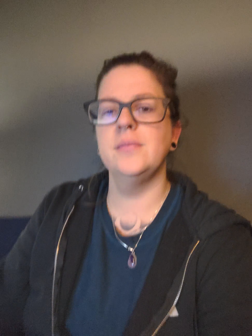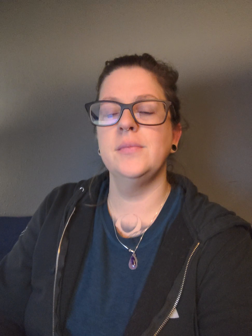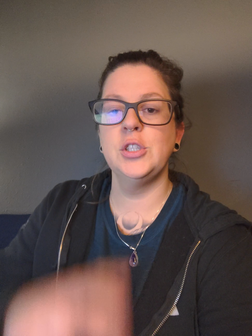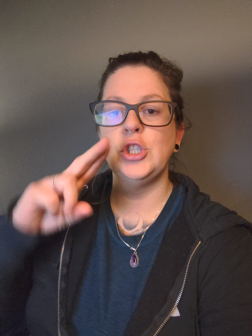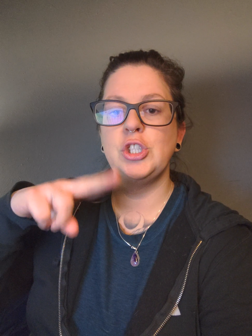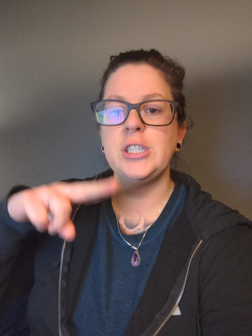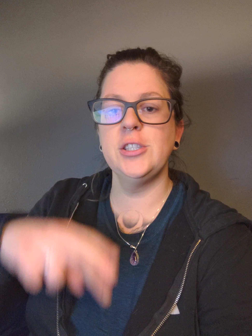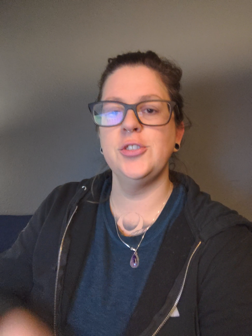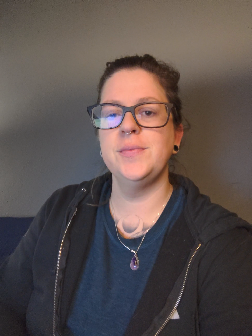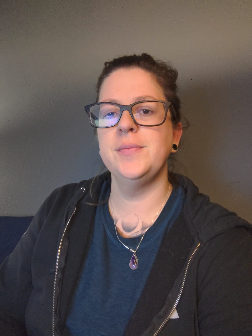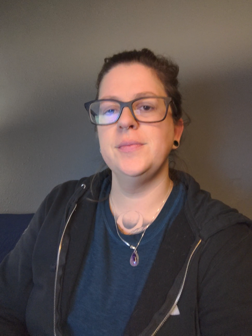chair